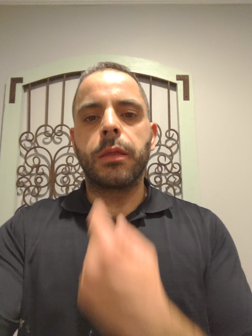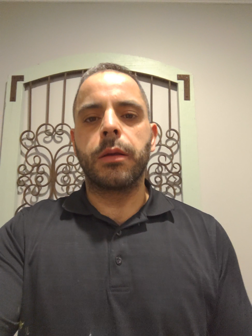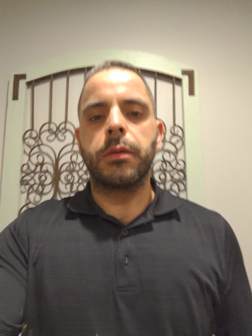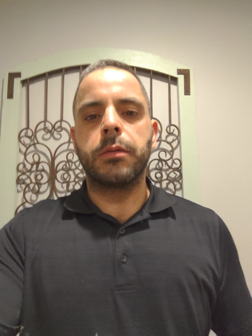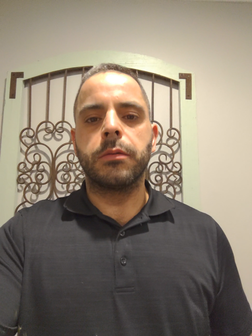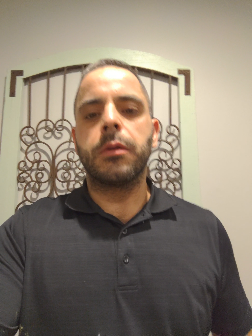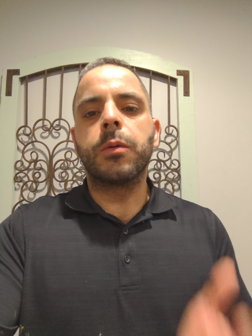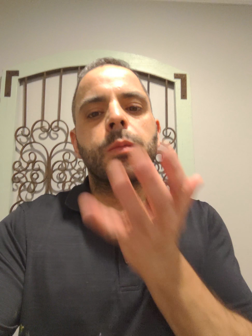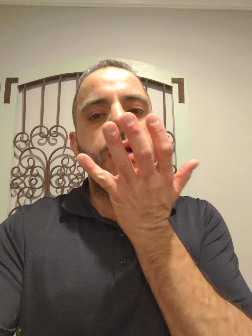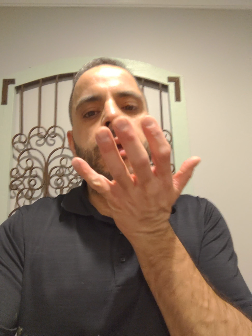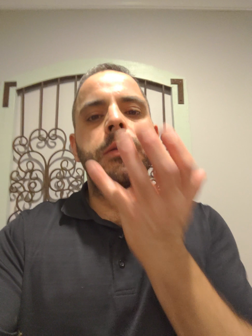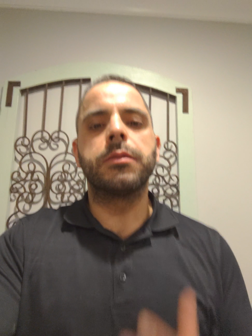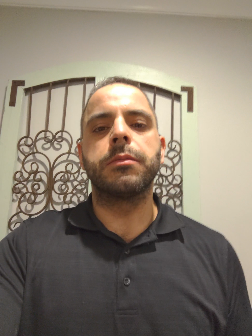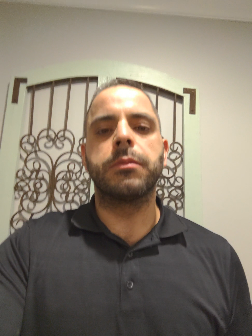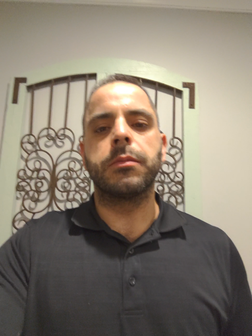grass